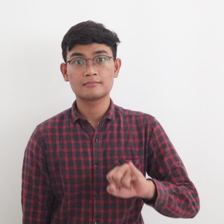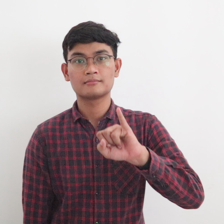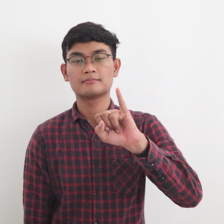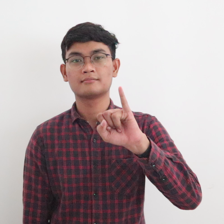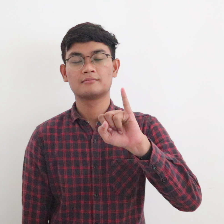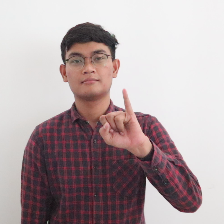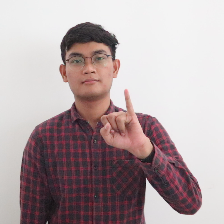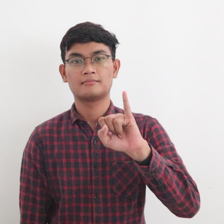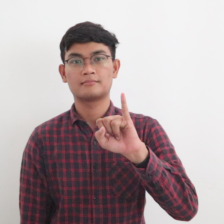I